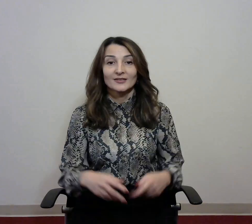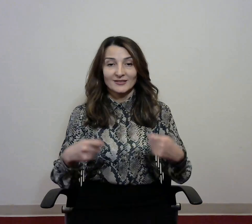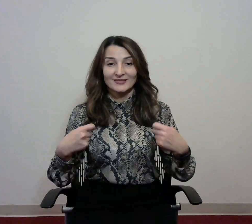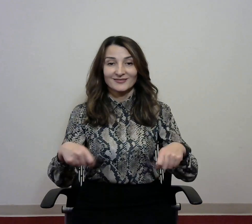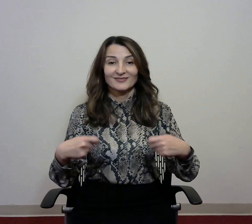satıcı